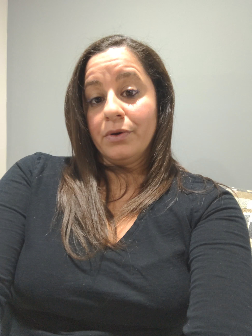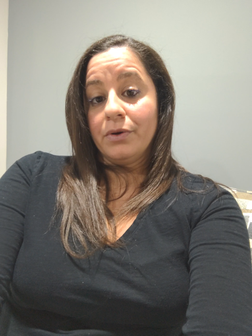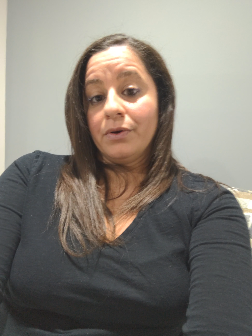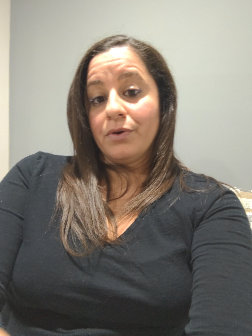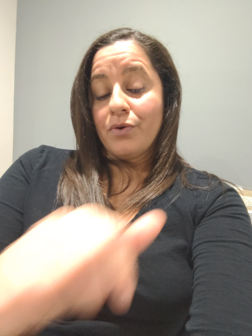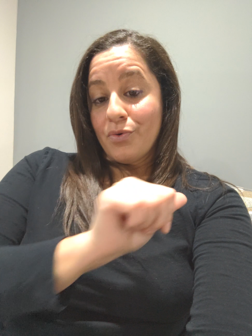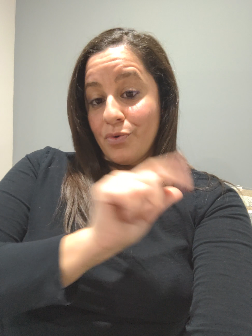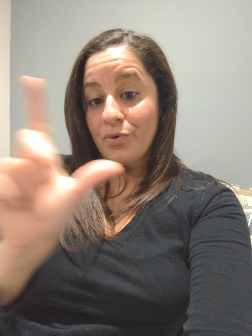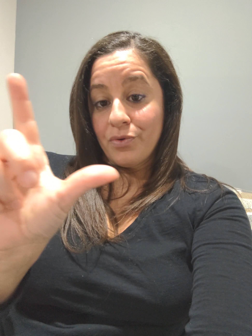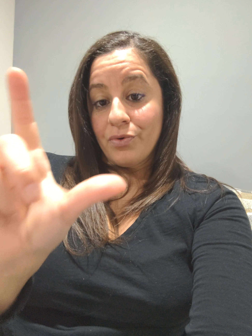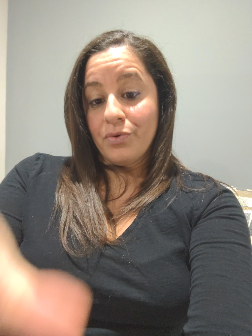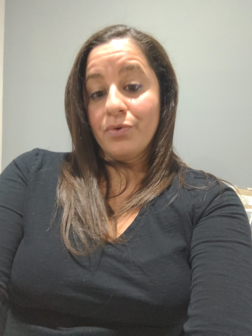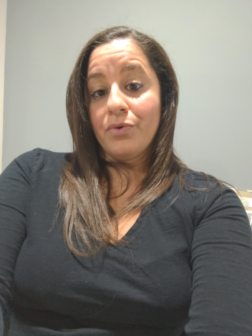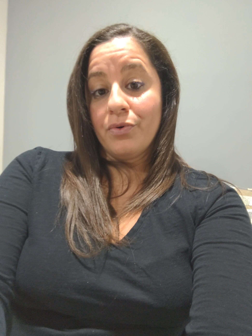all